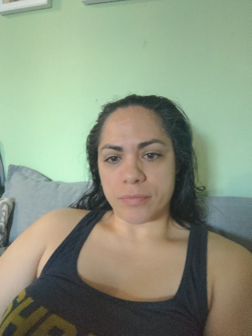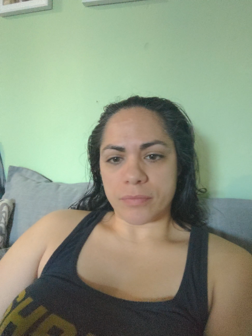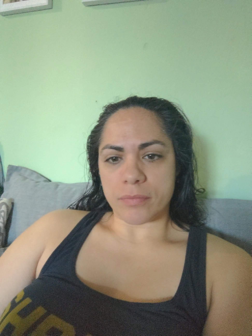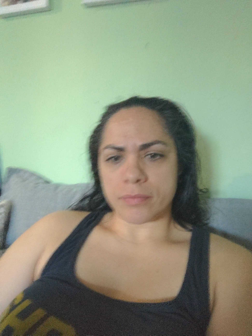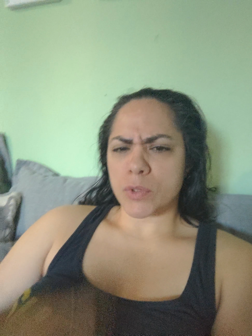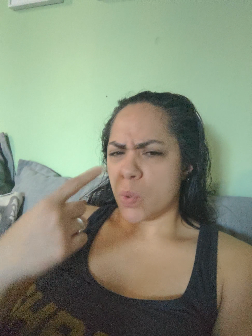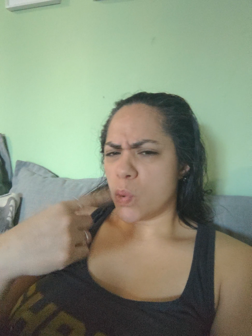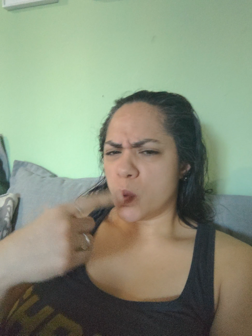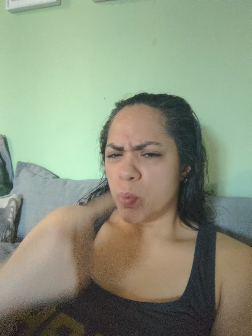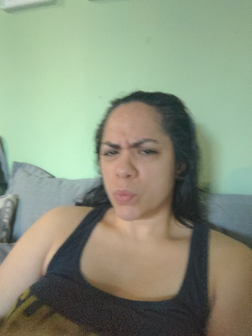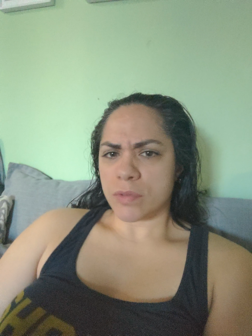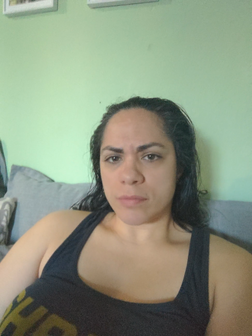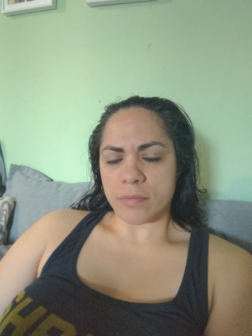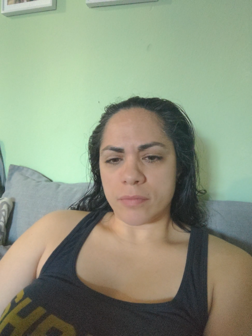who